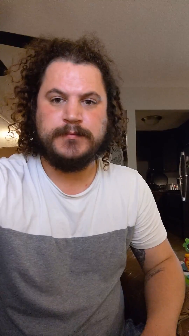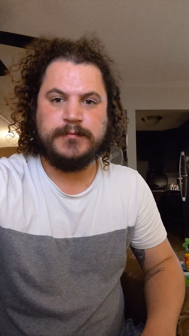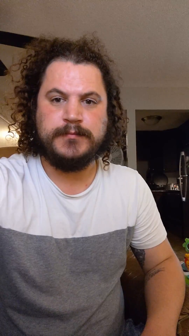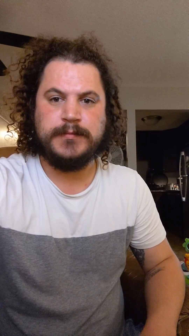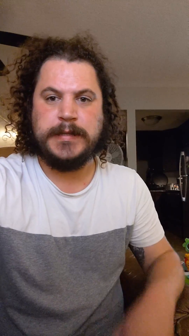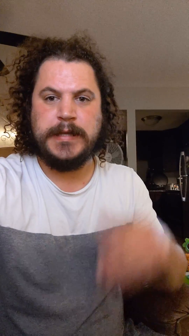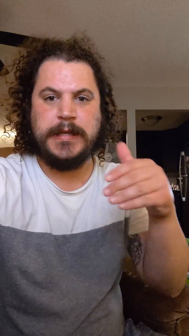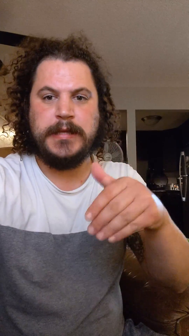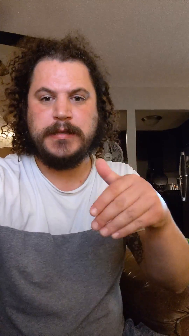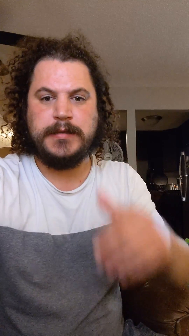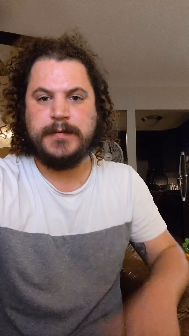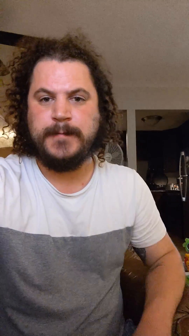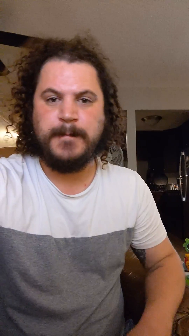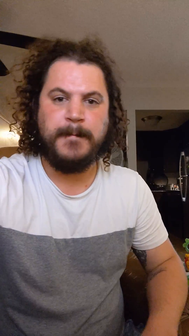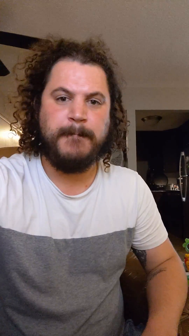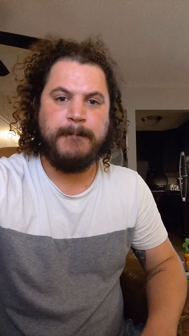night night